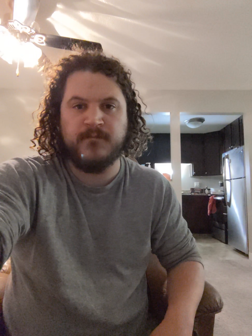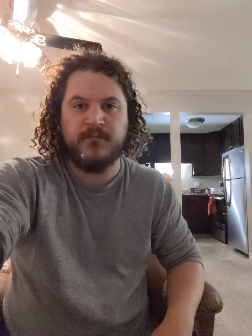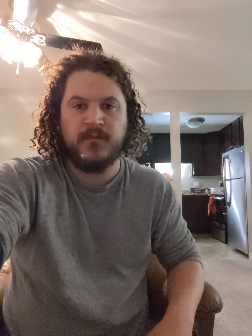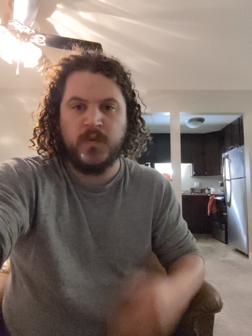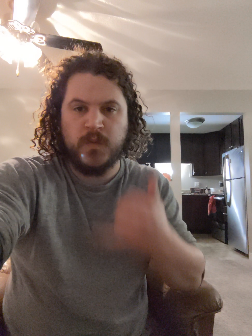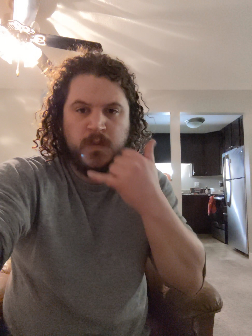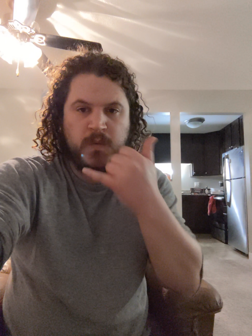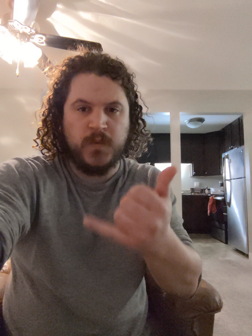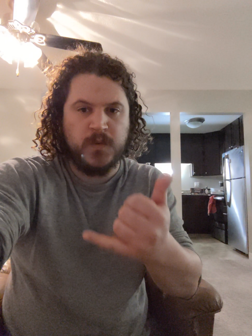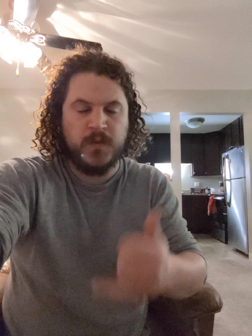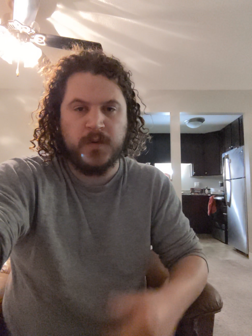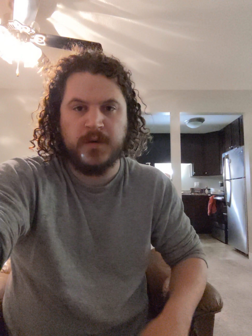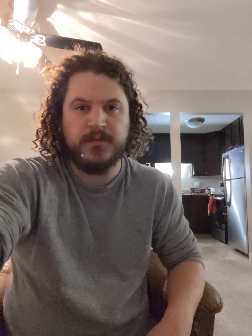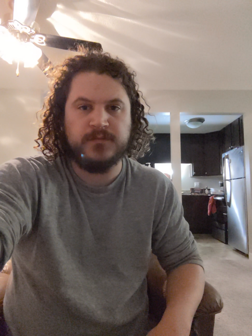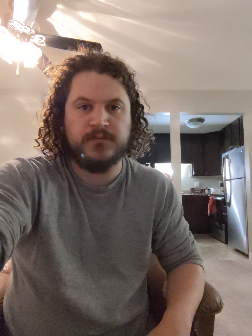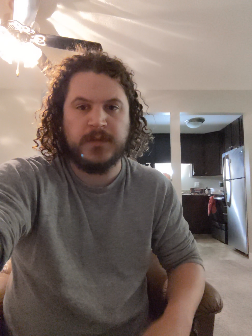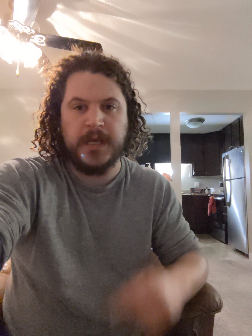call on the phone